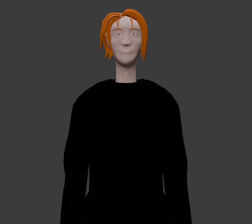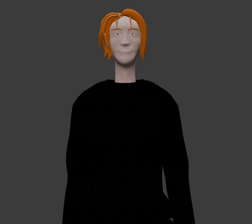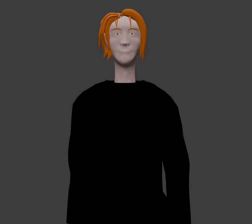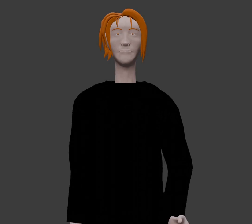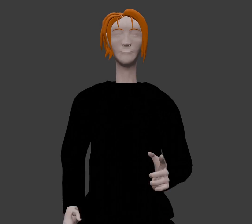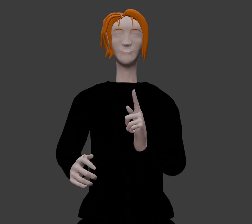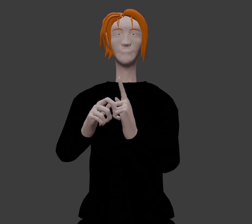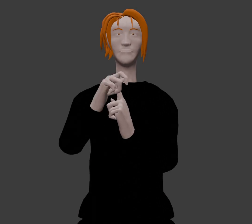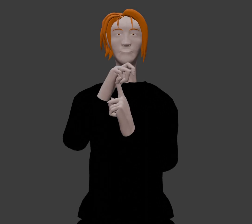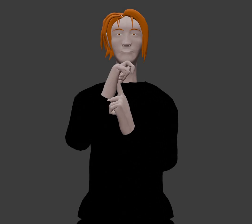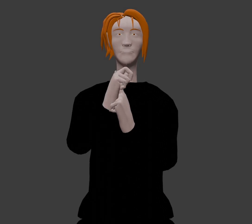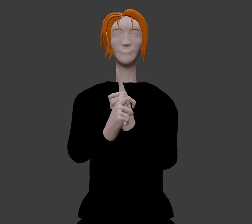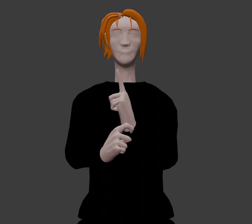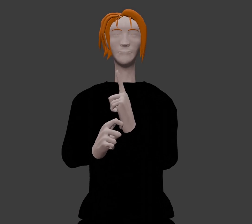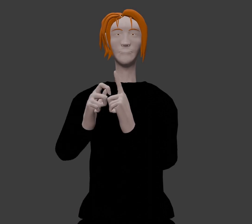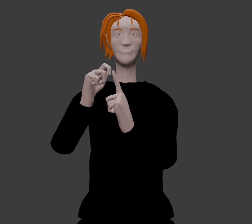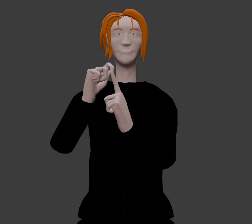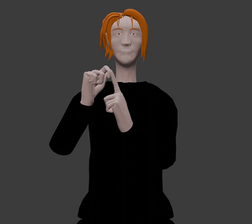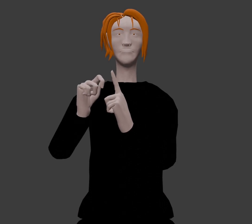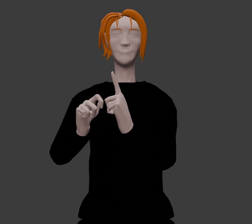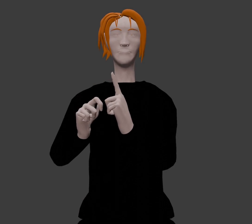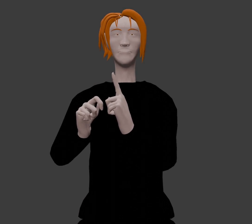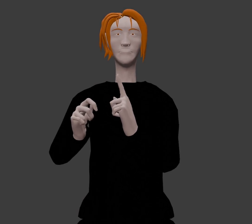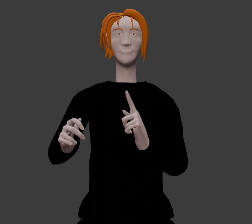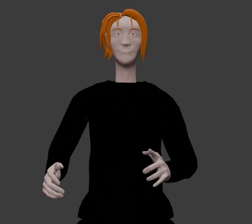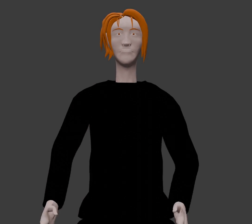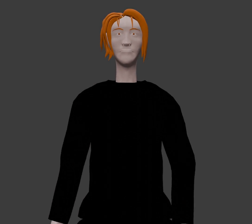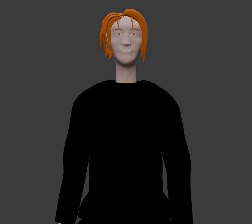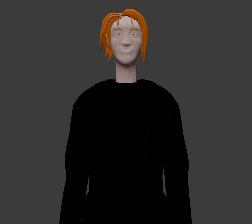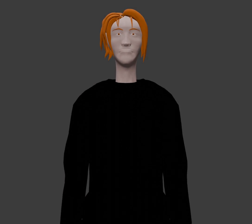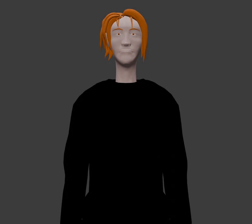Banana